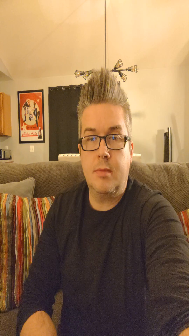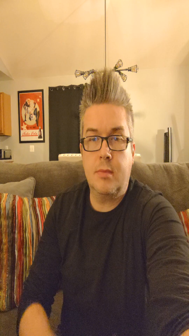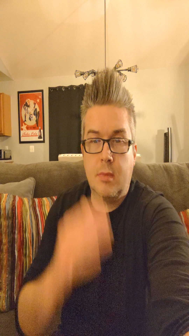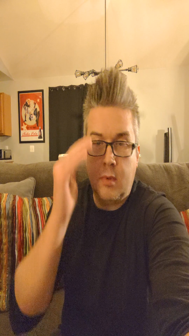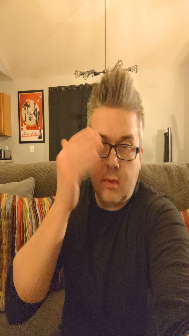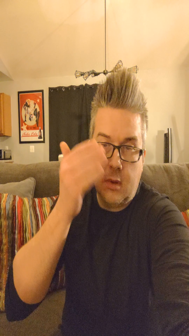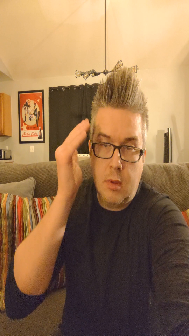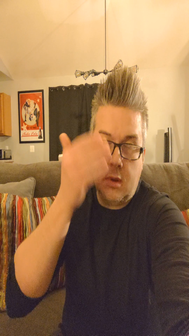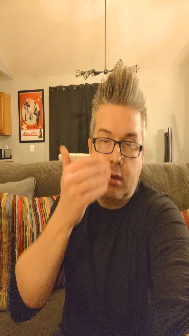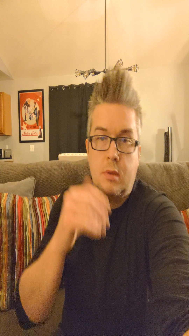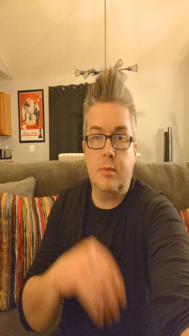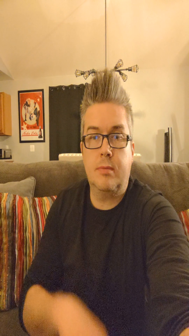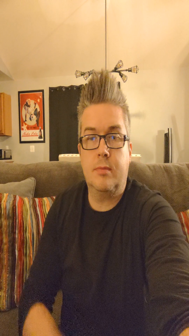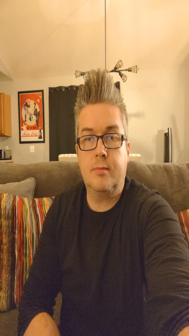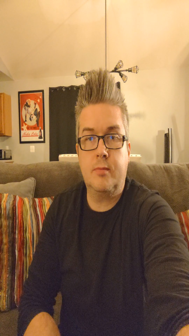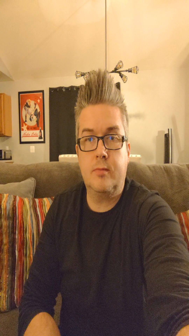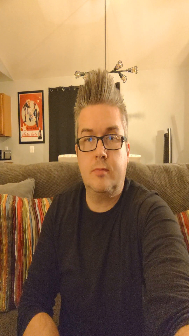sleepy